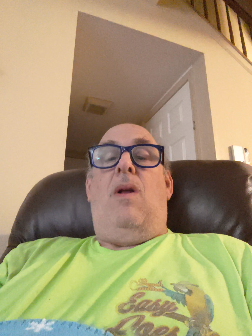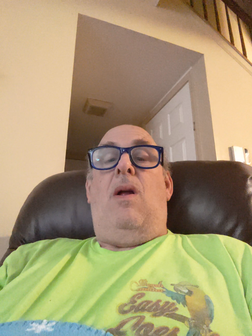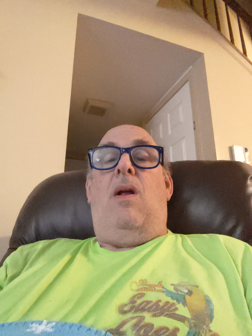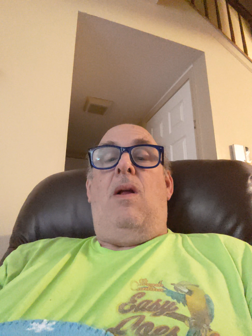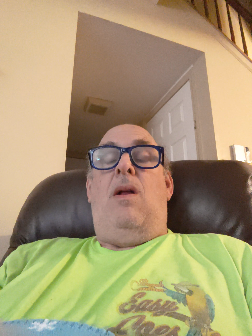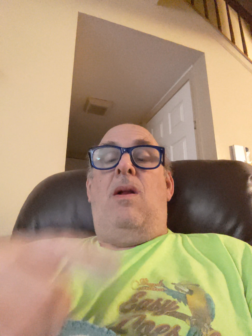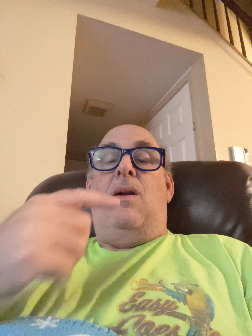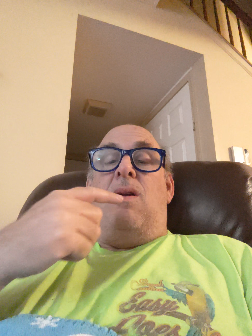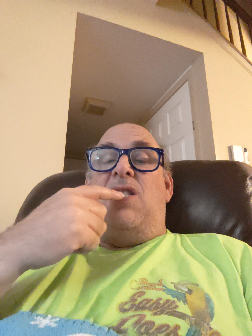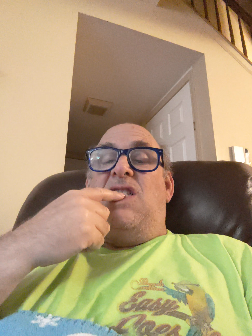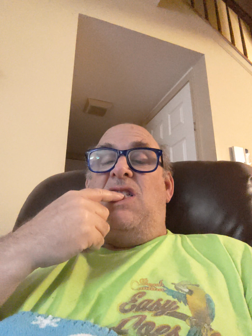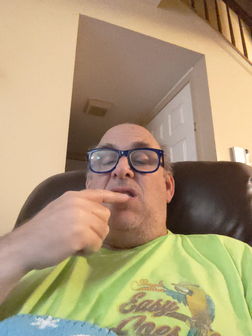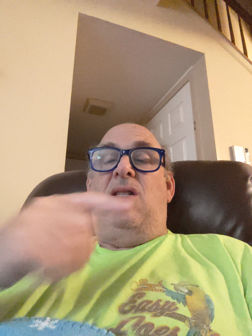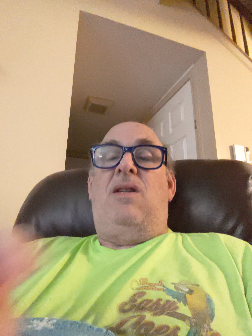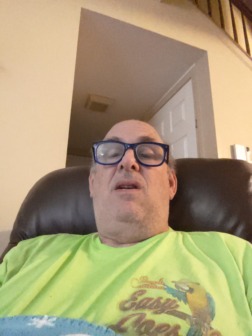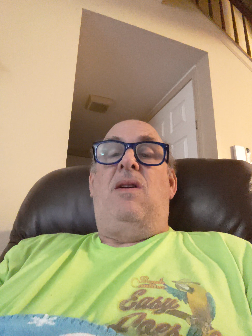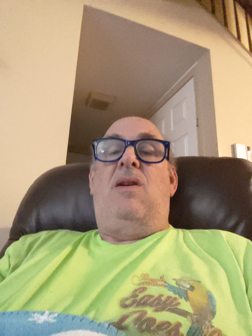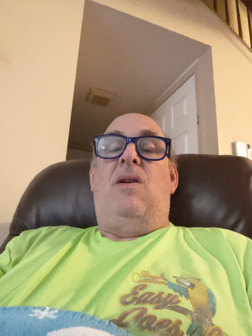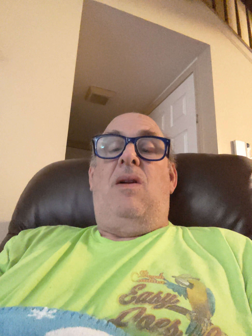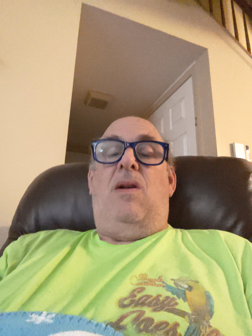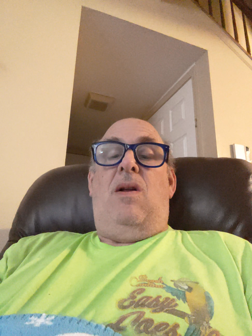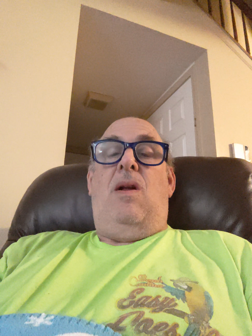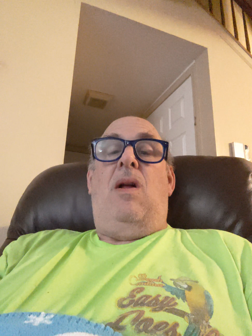tooth